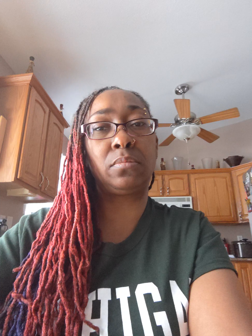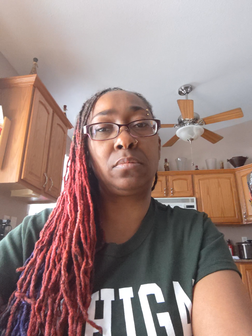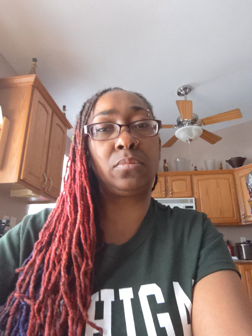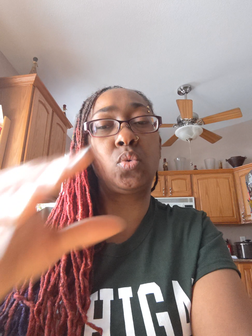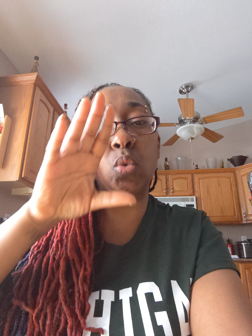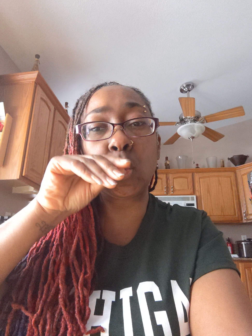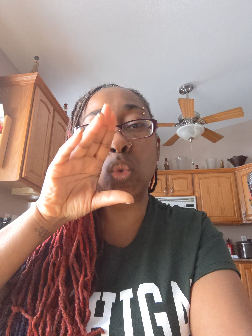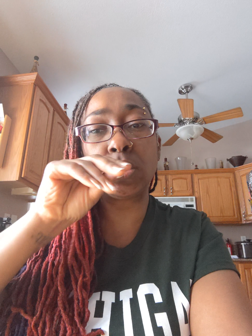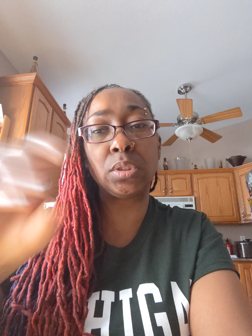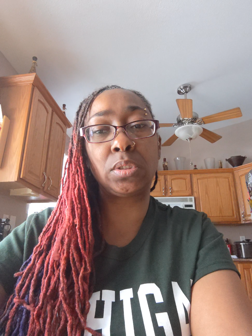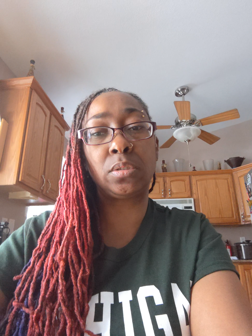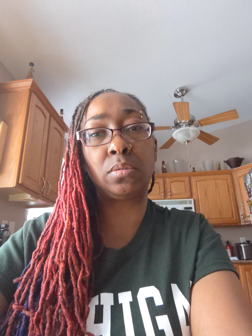goose